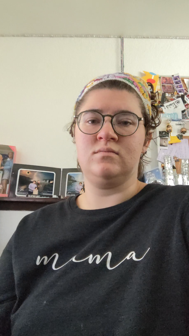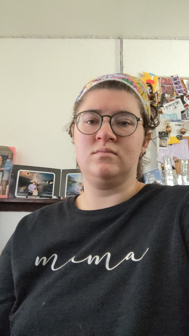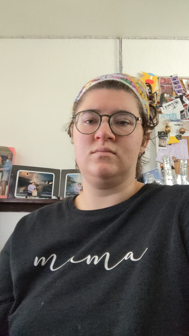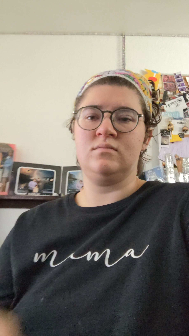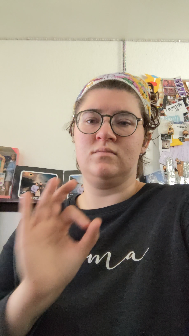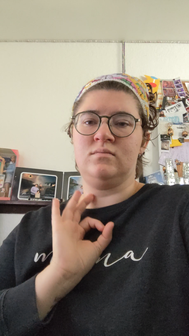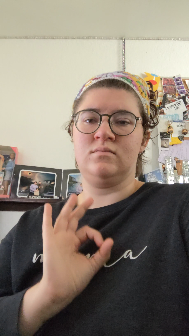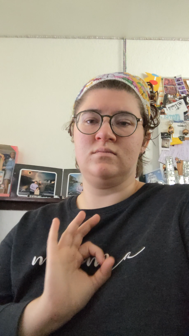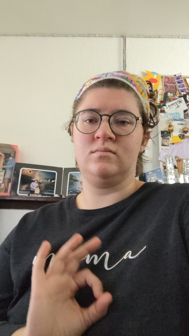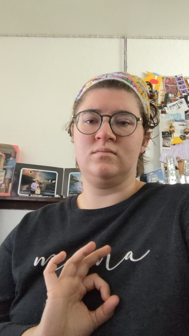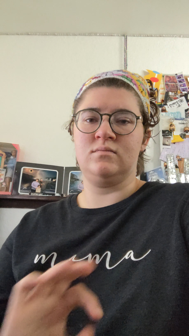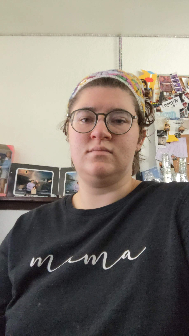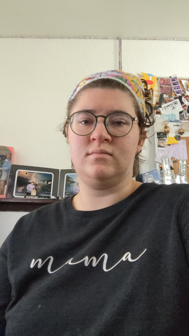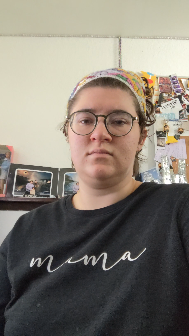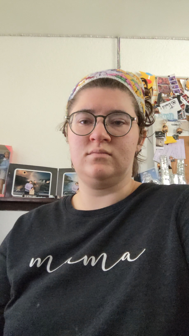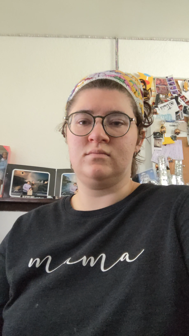button